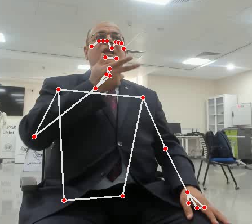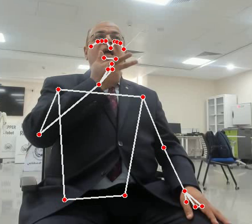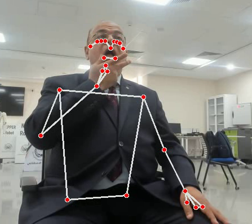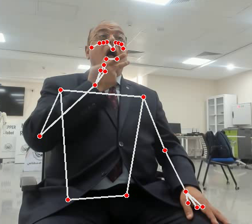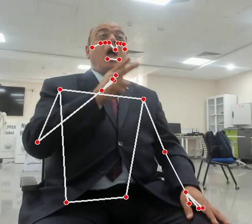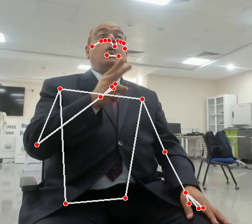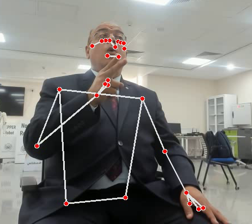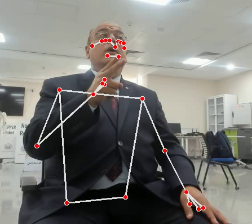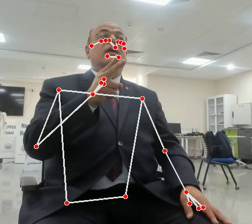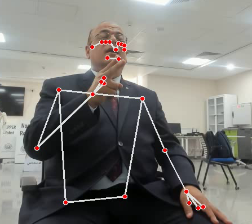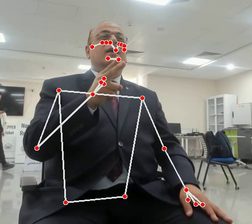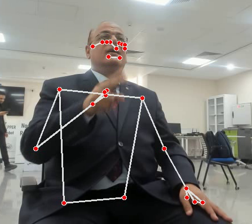helw awy